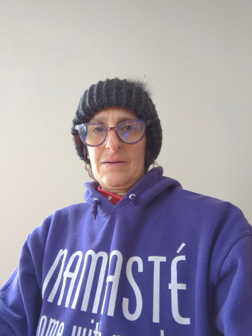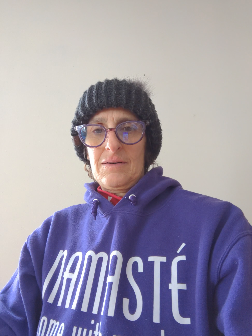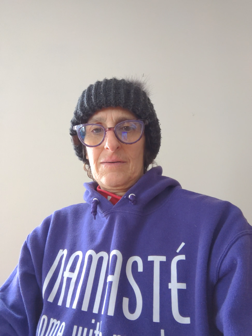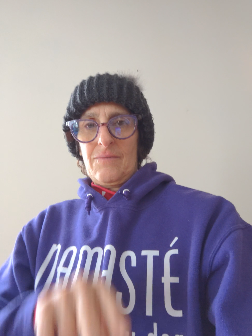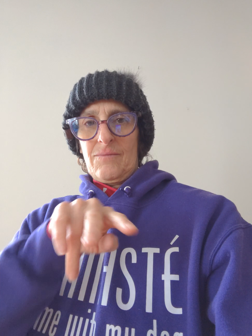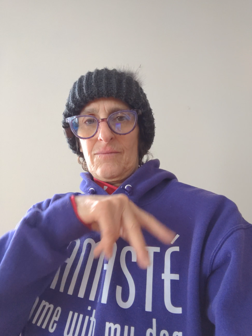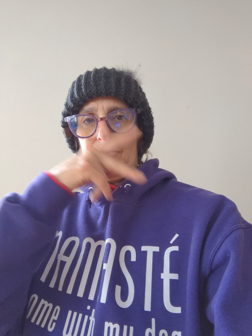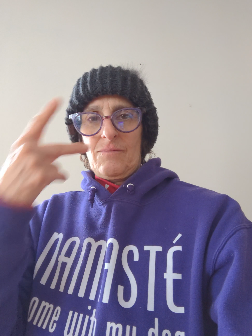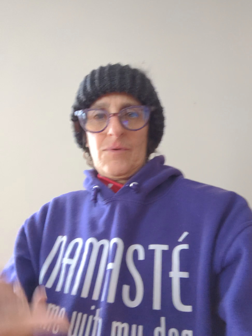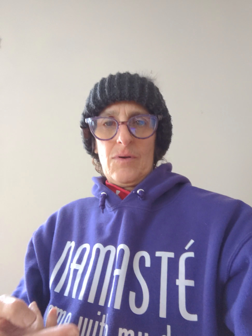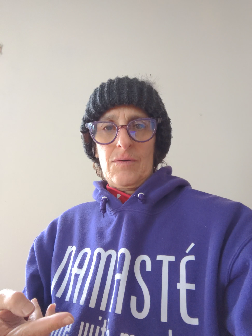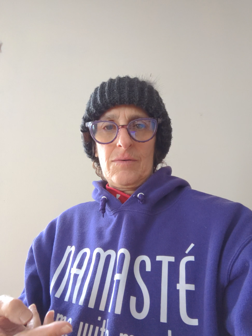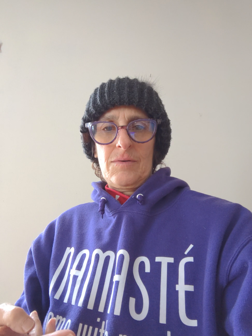fall